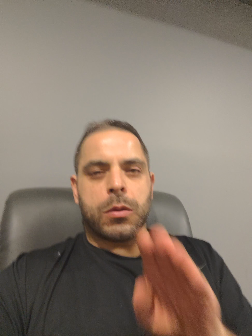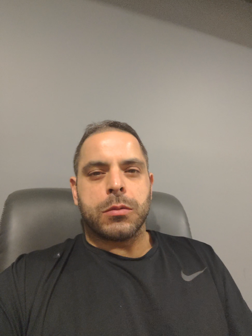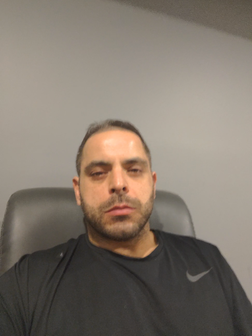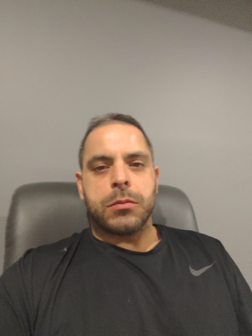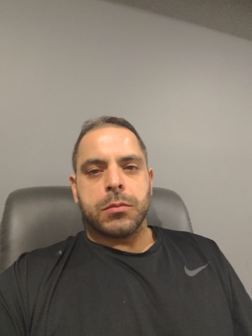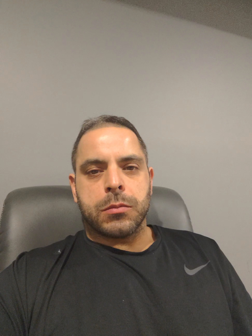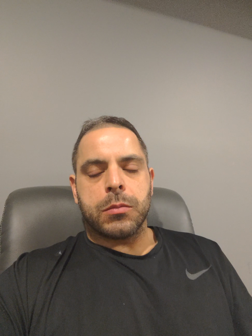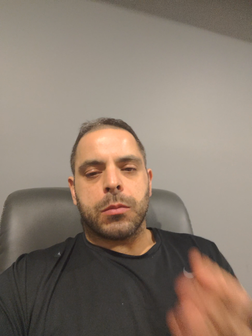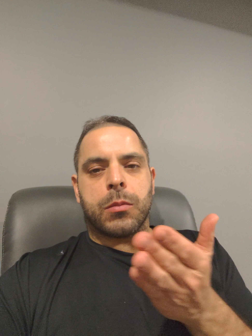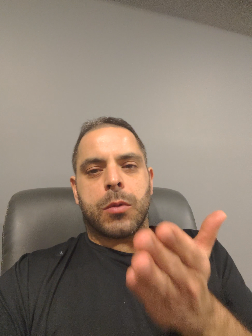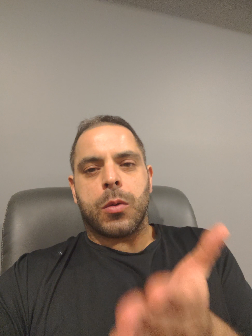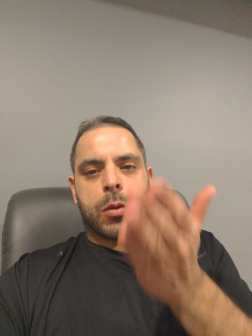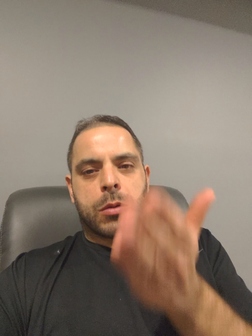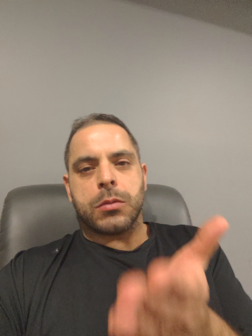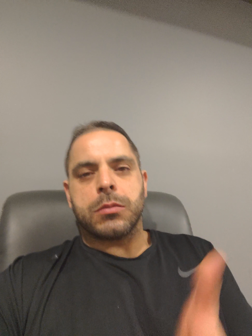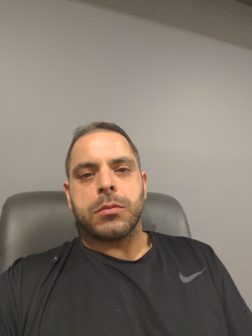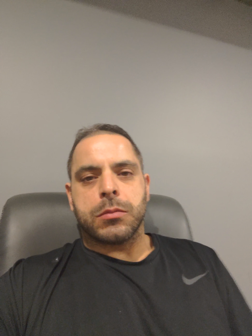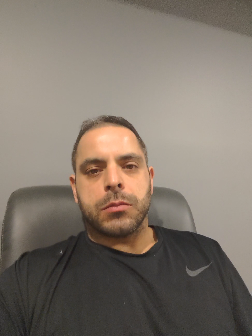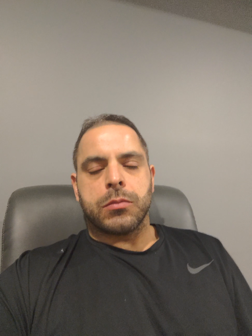boat